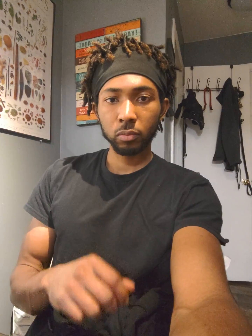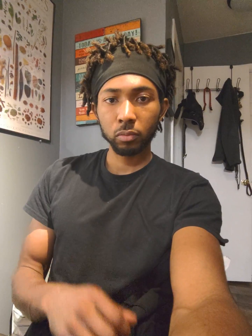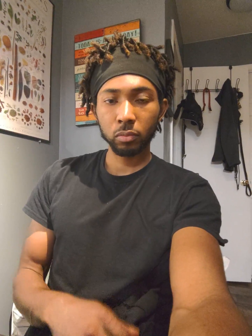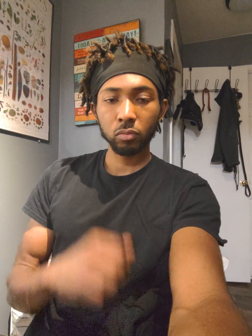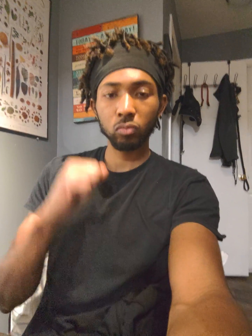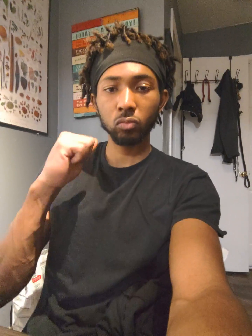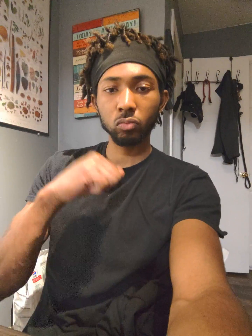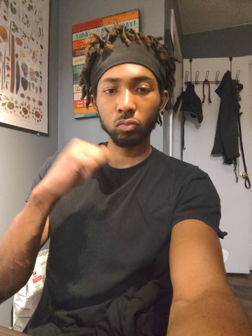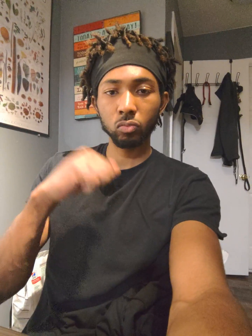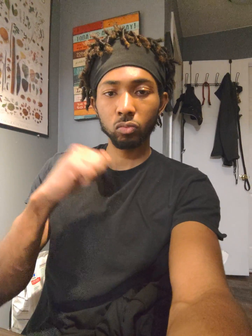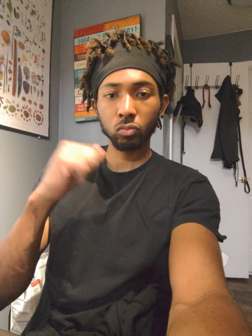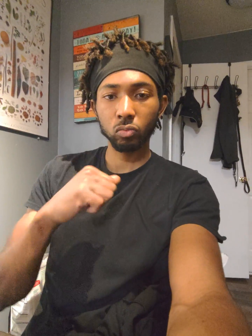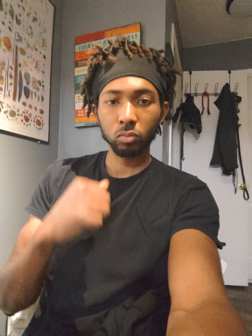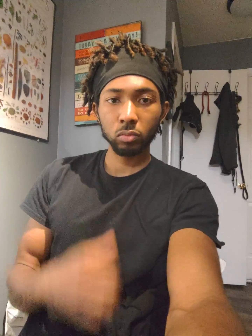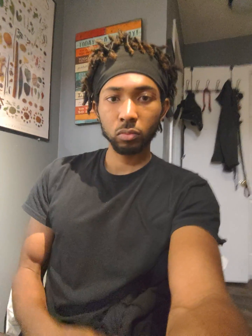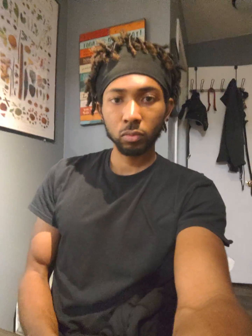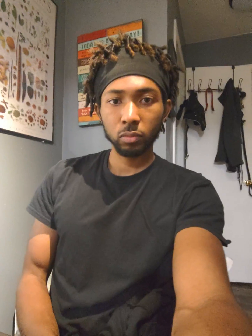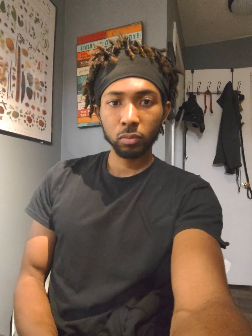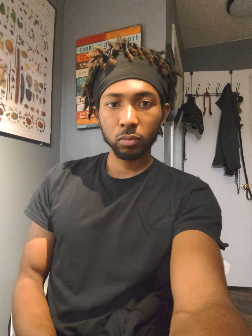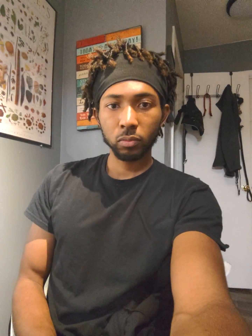rock